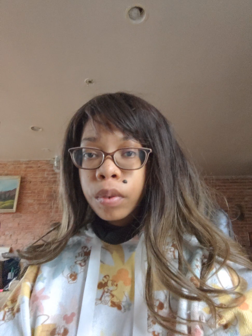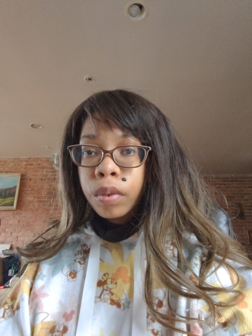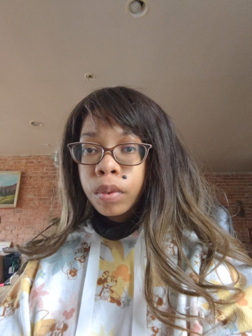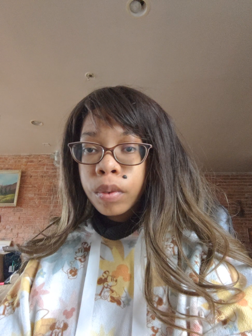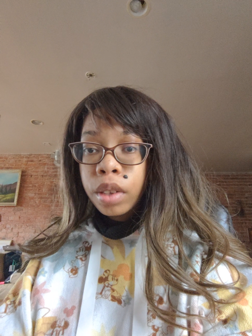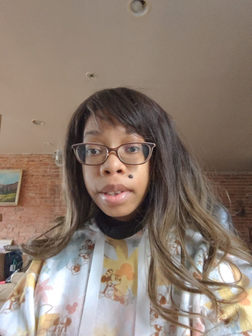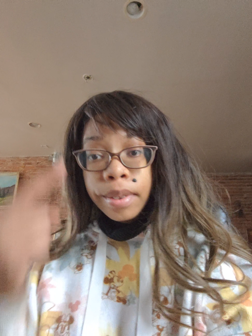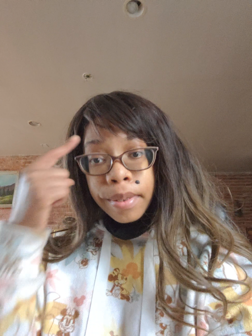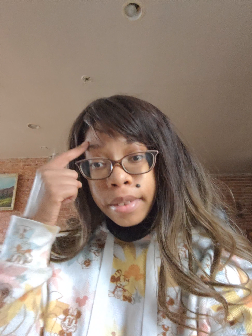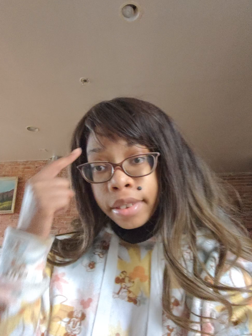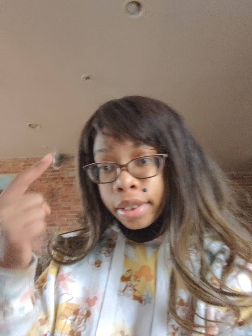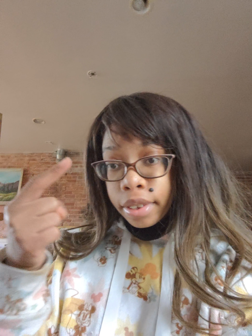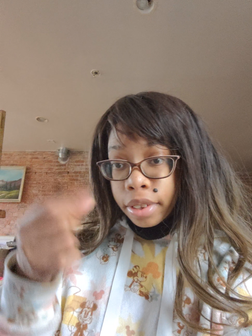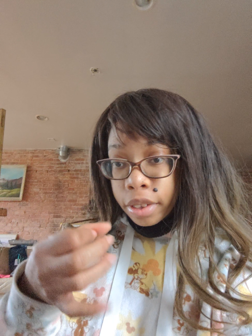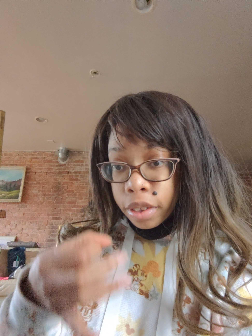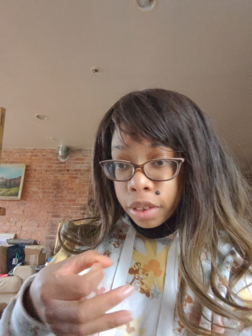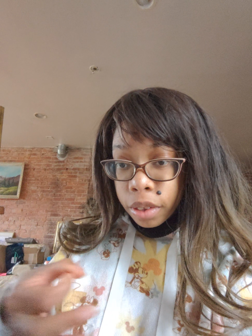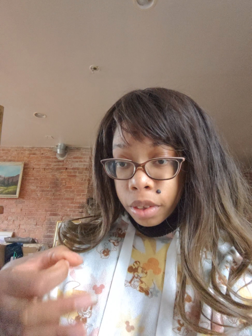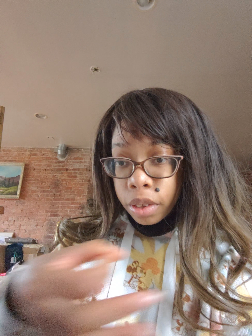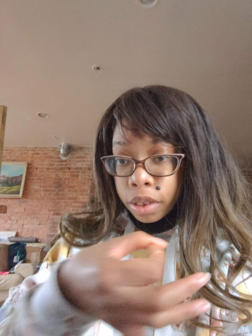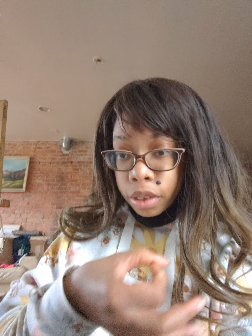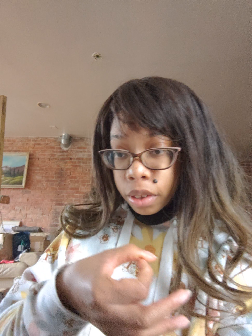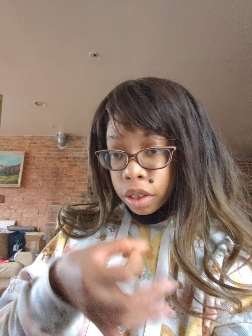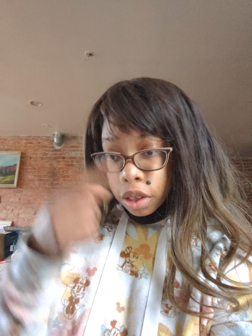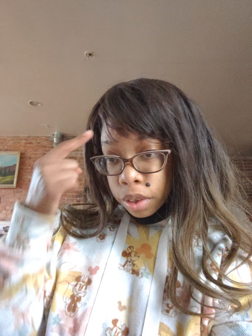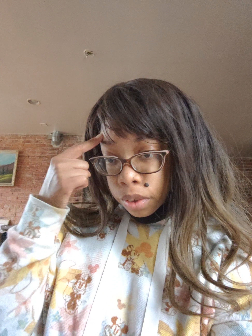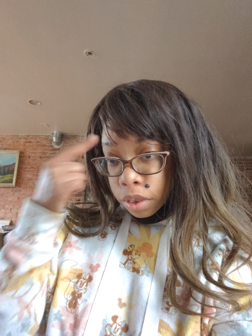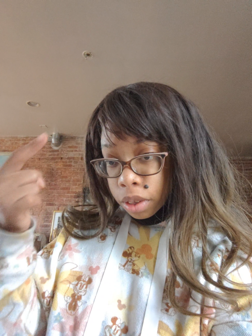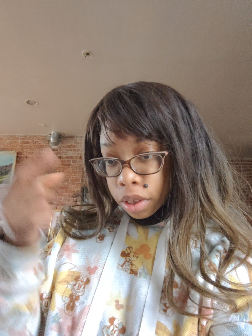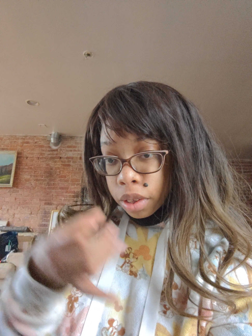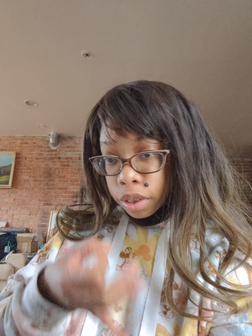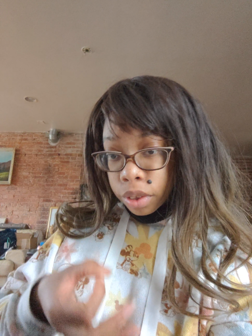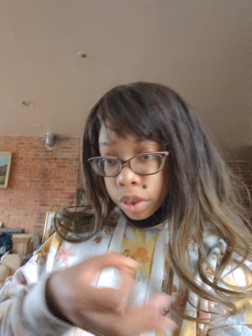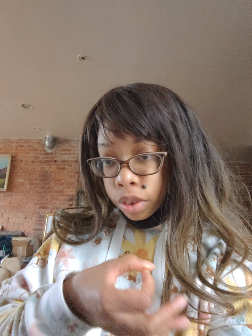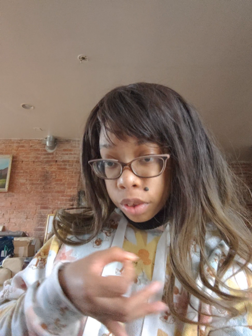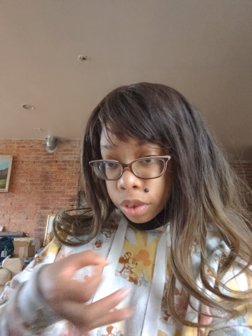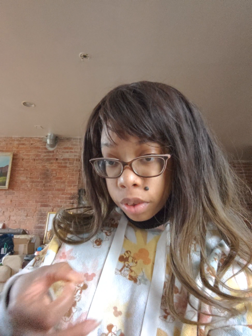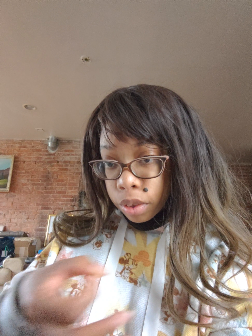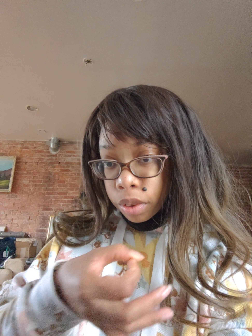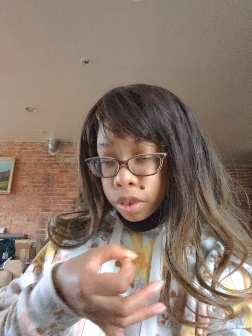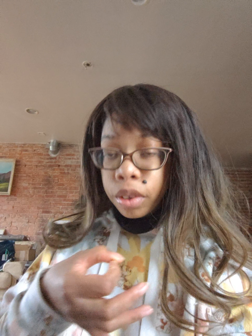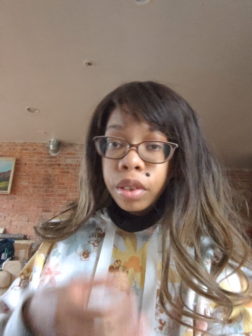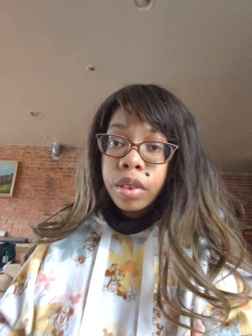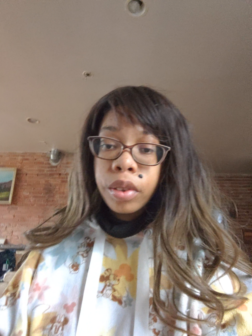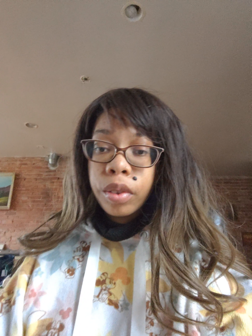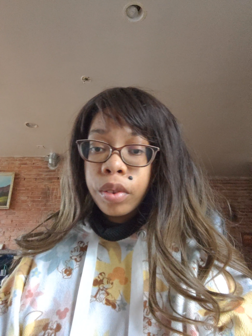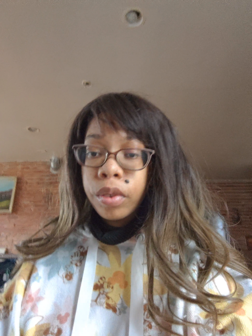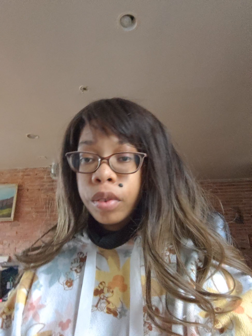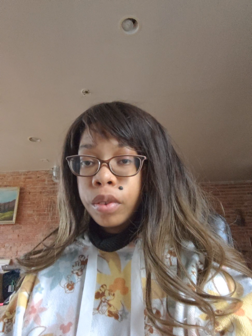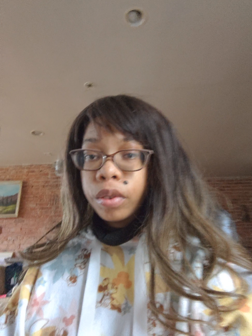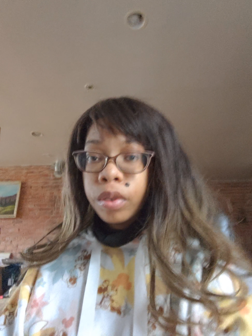penny